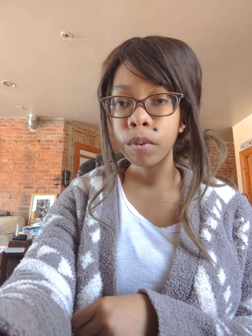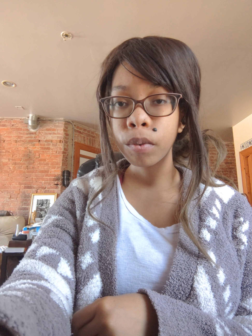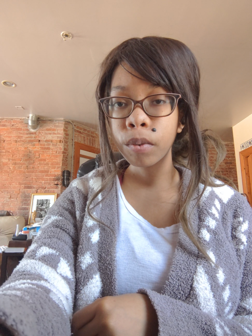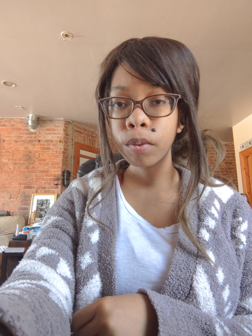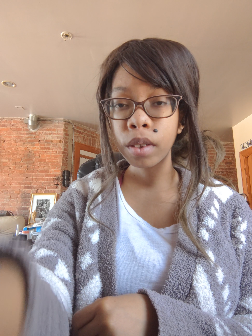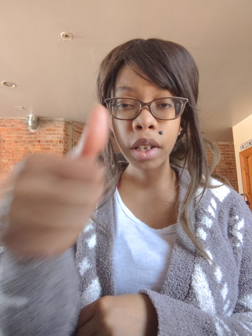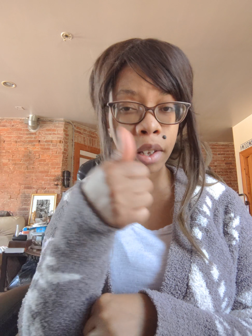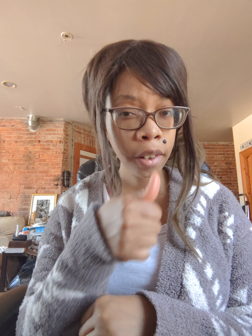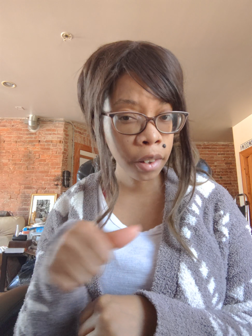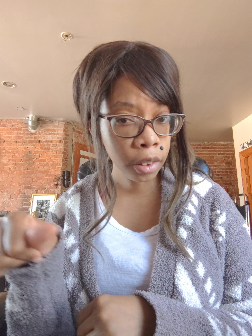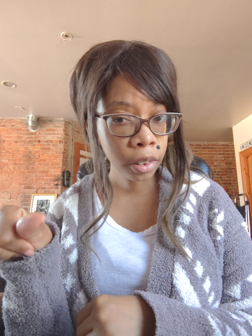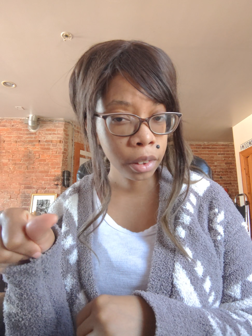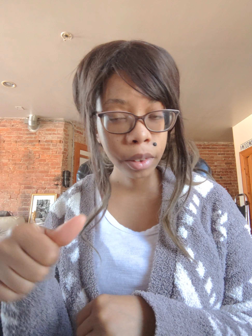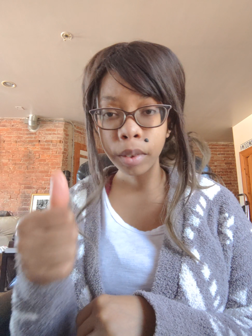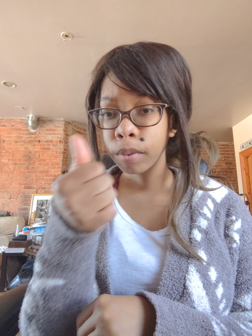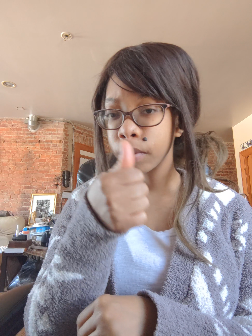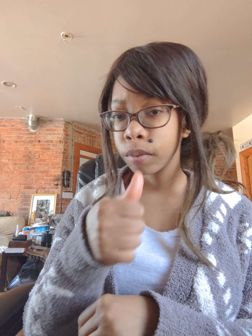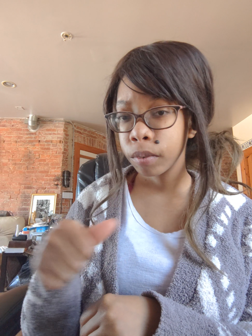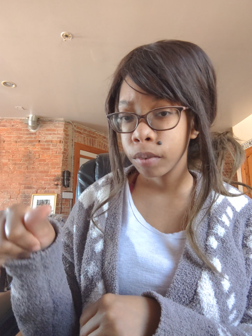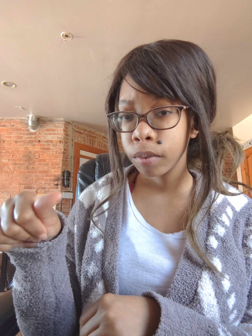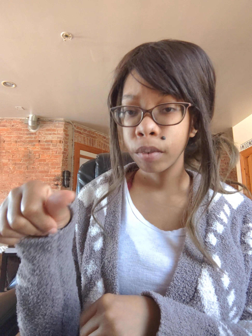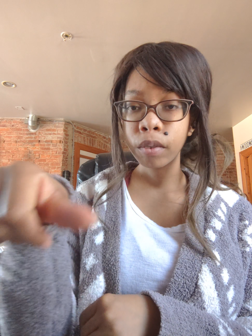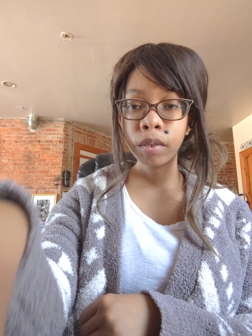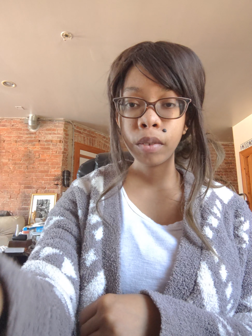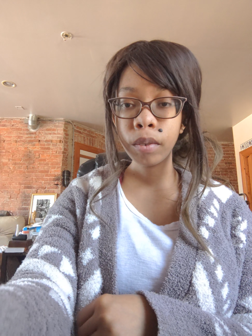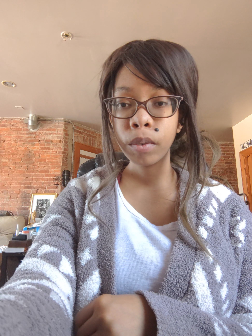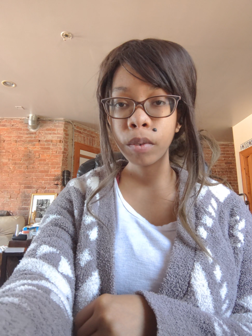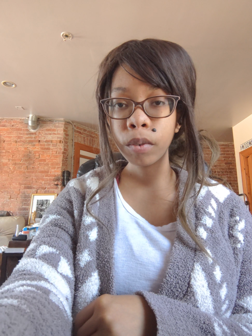any